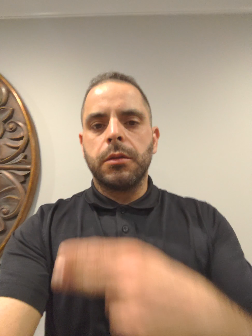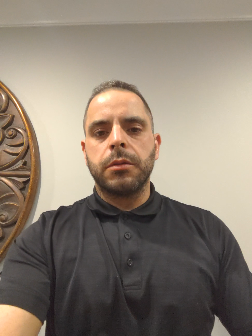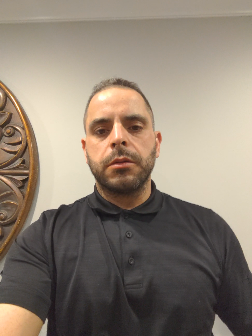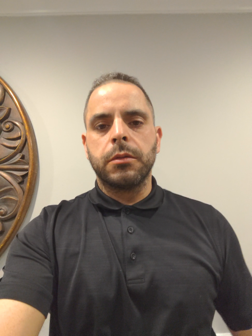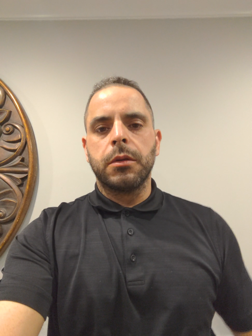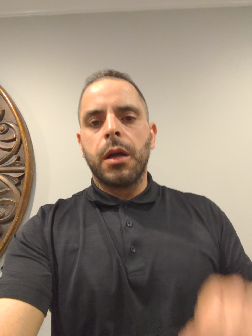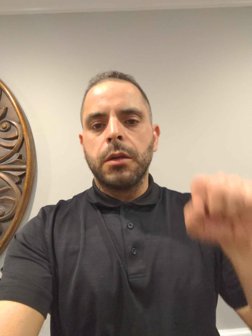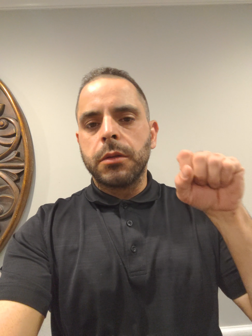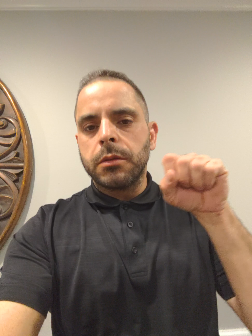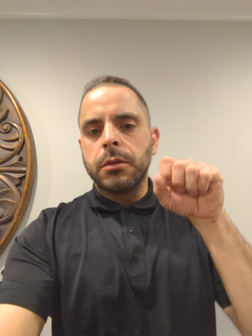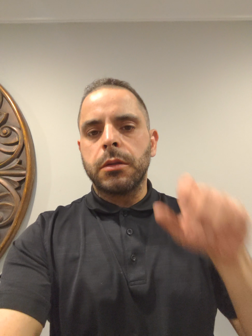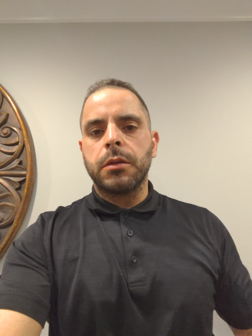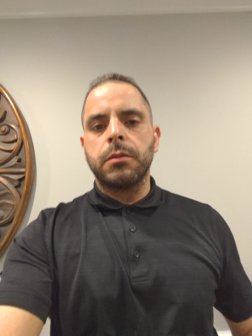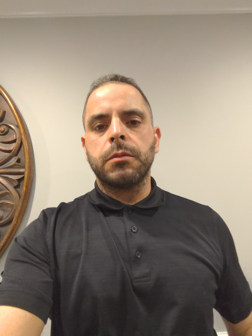carrot